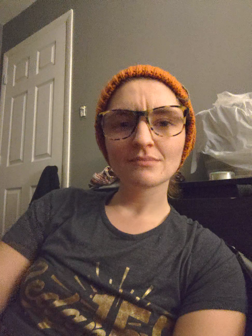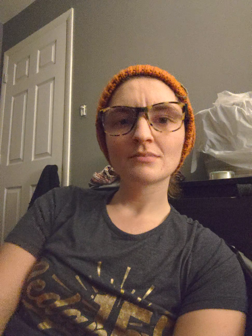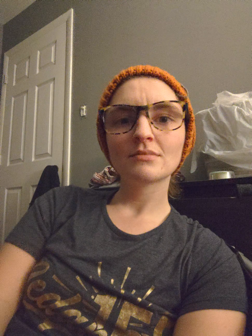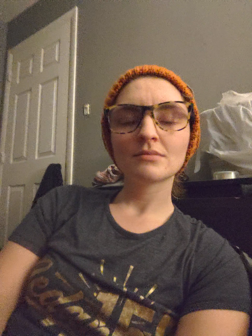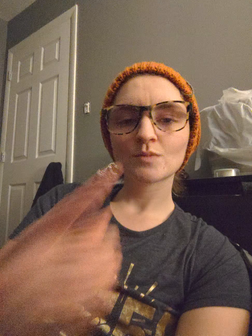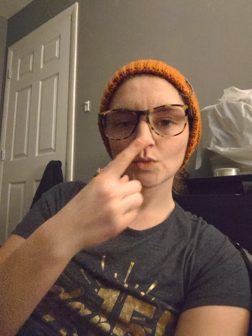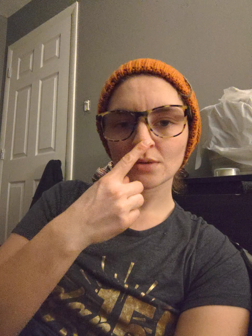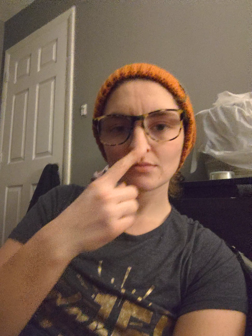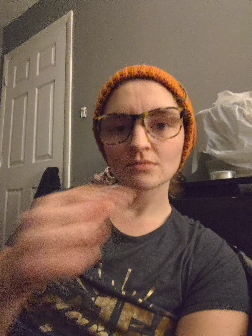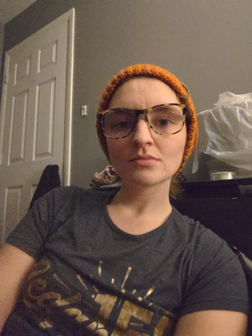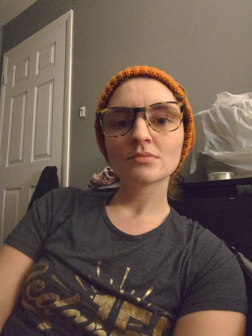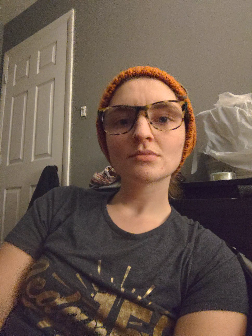nose